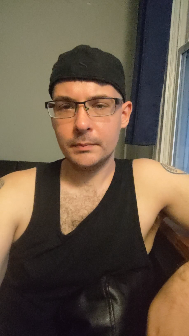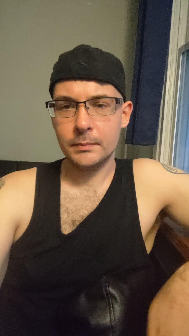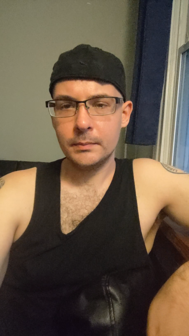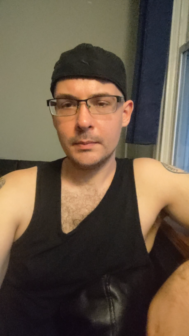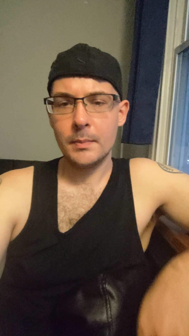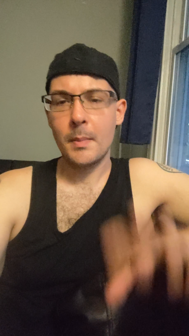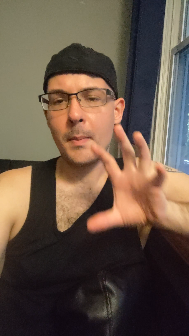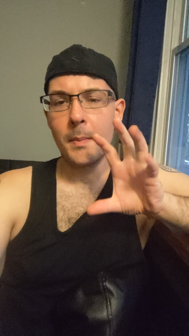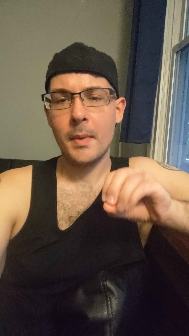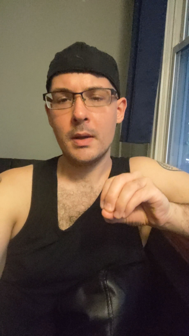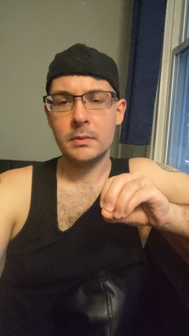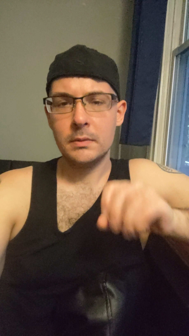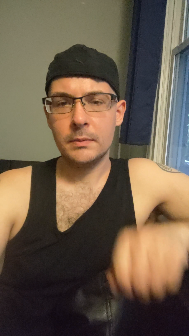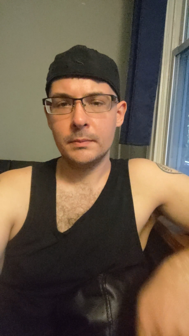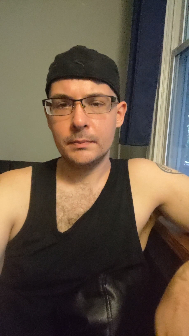bite